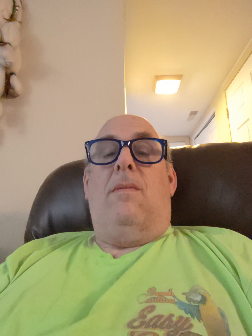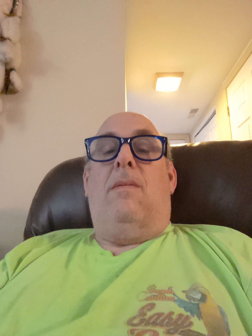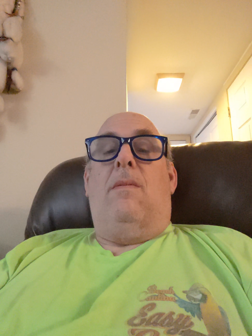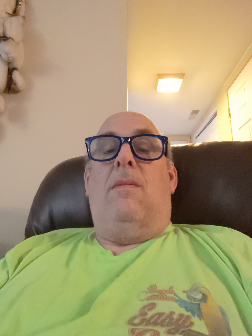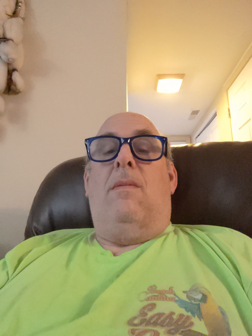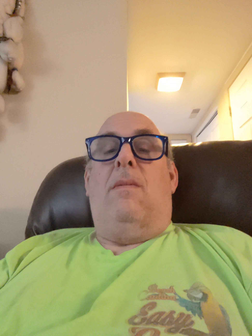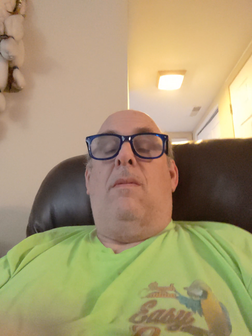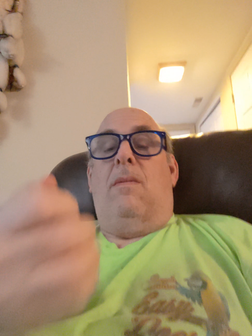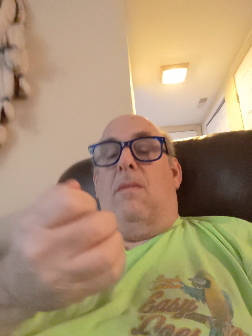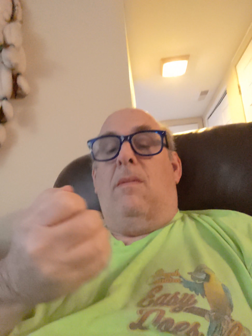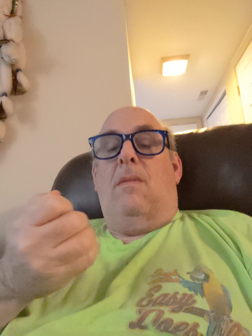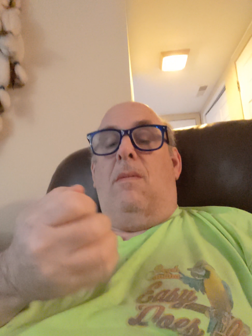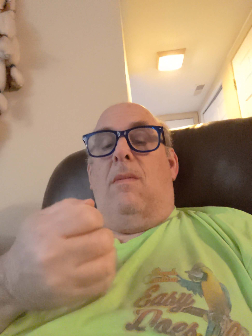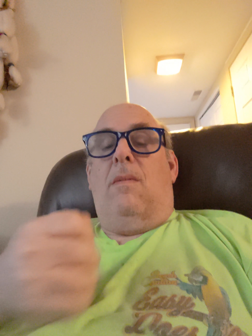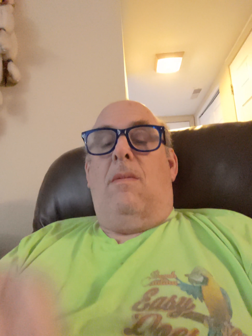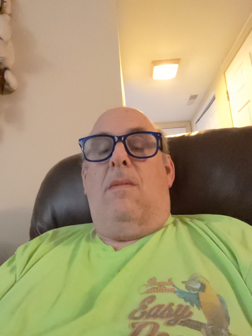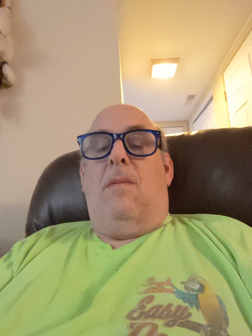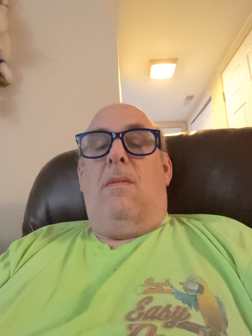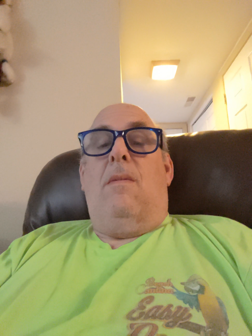drawer